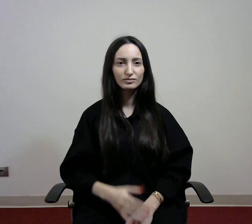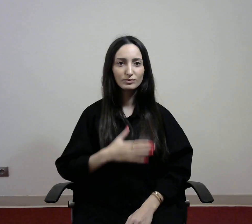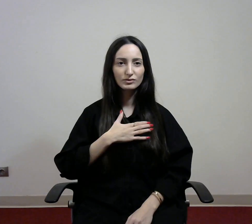mən